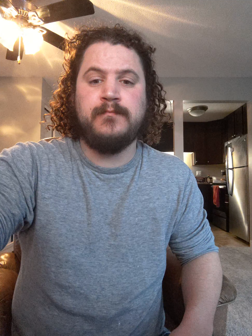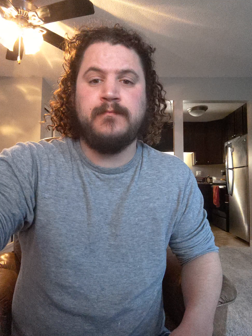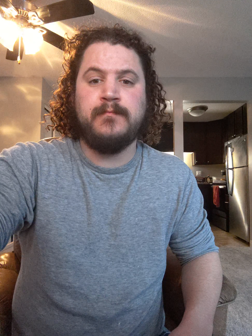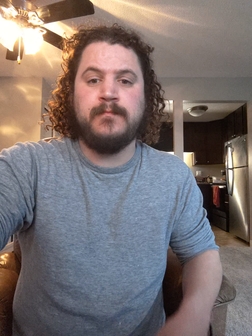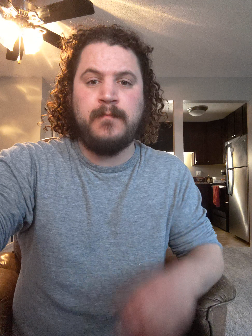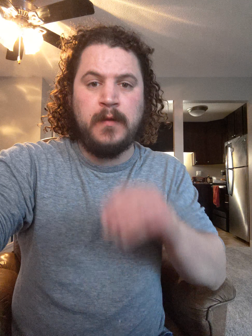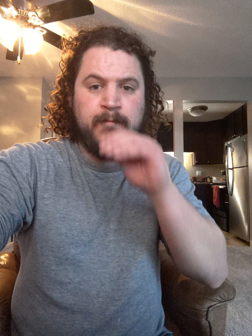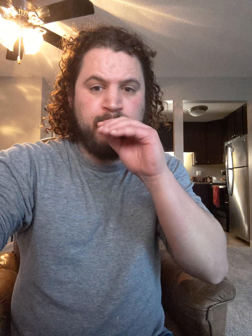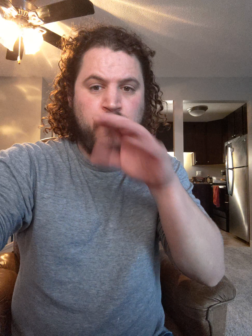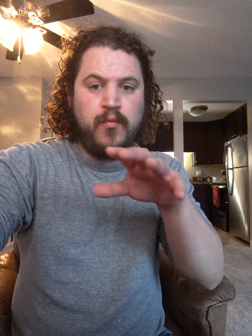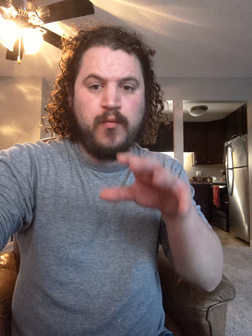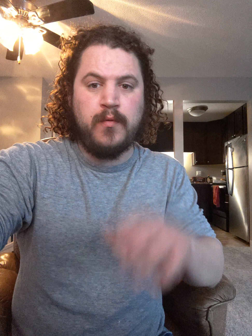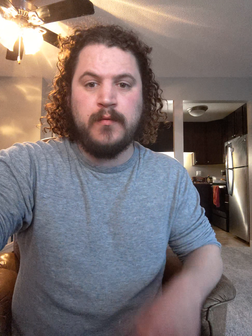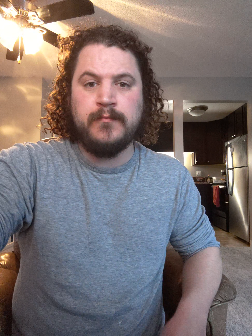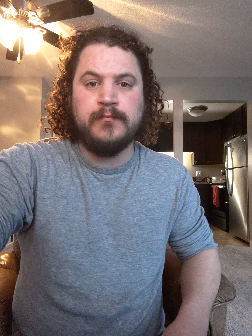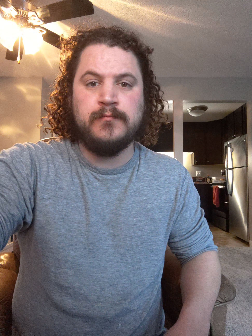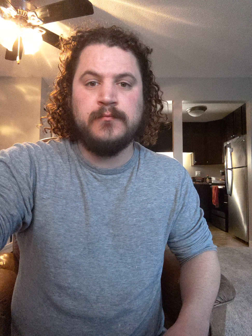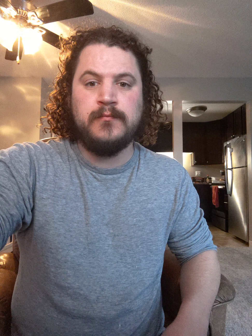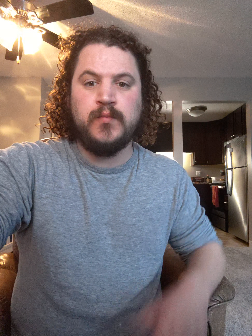blow